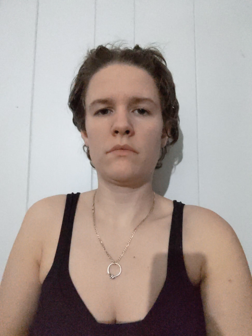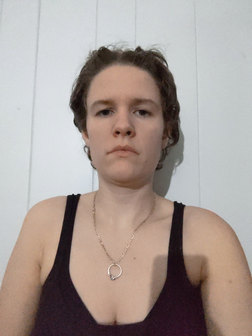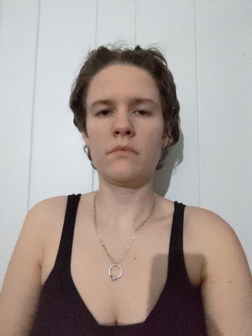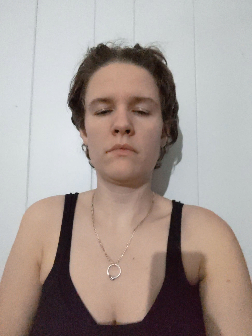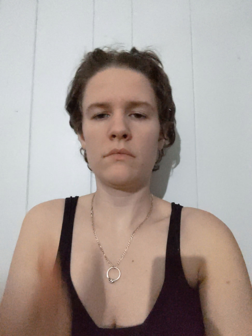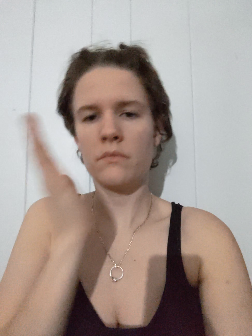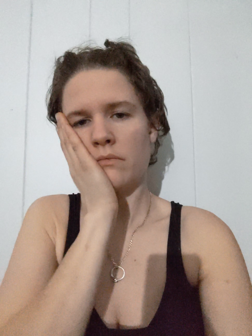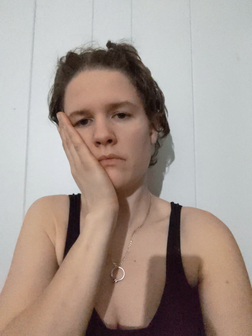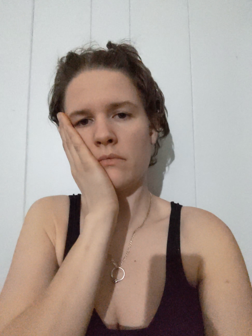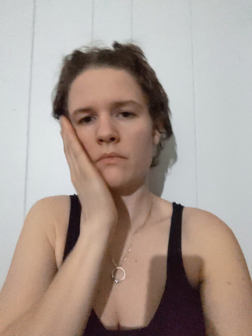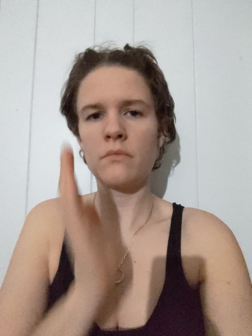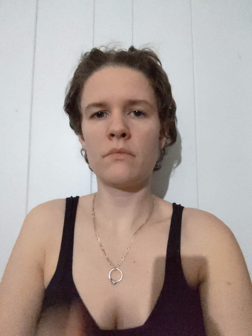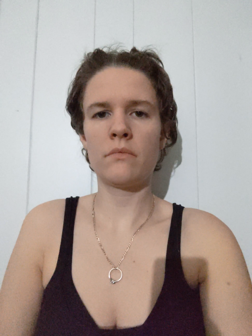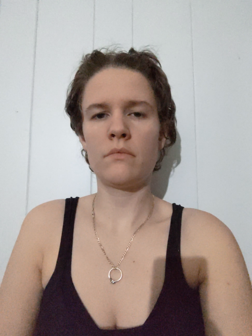bed